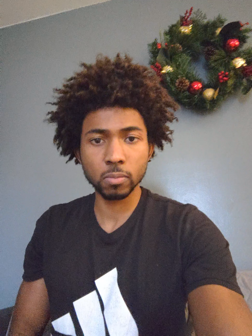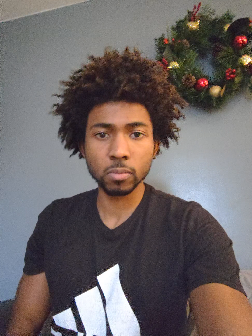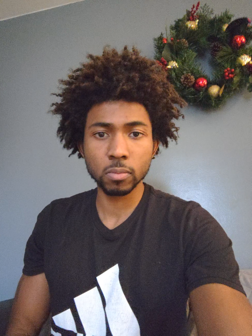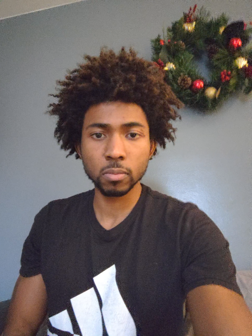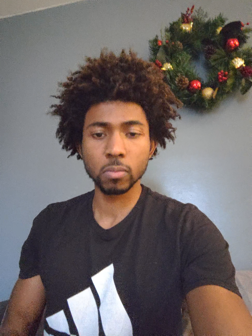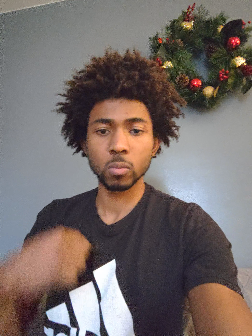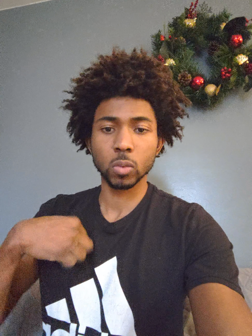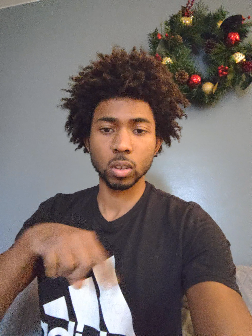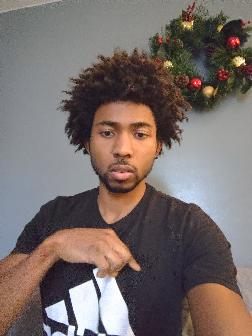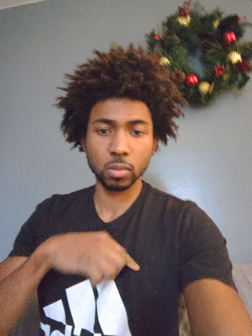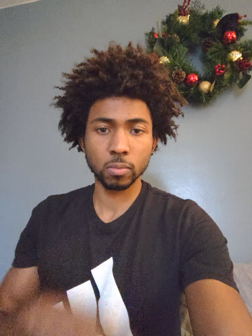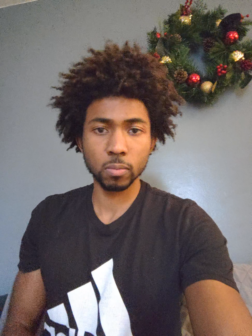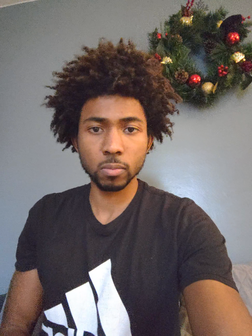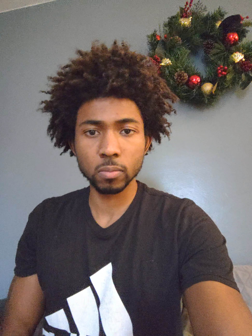we